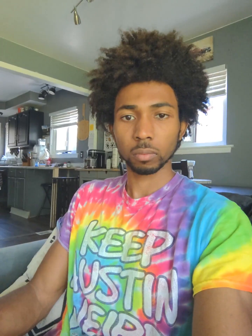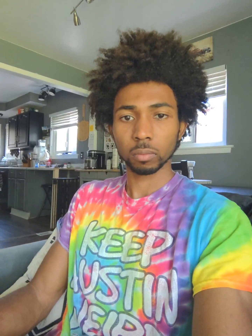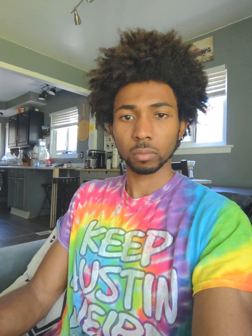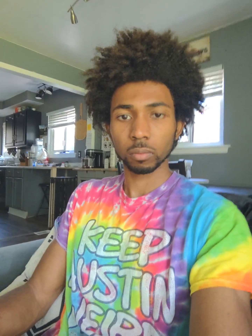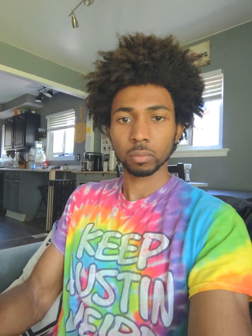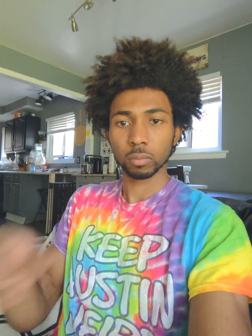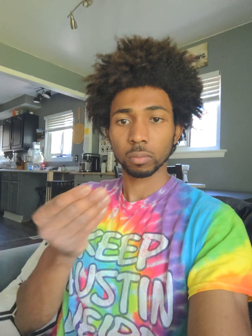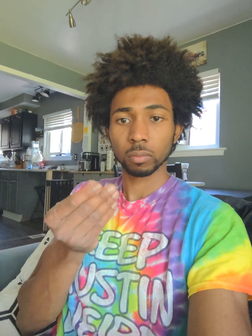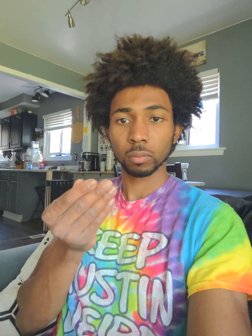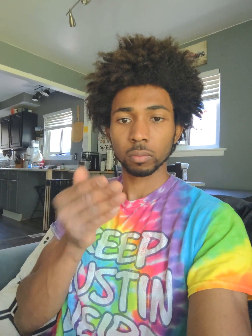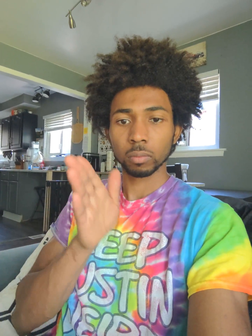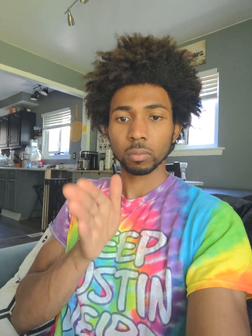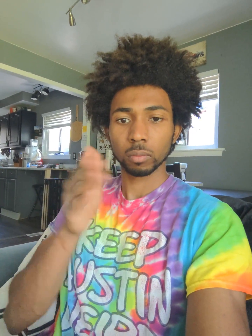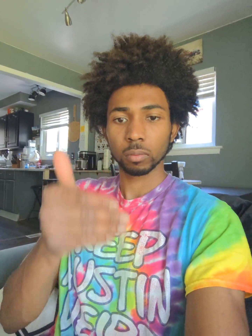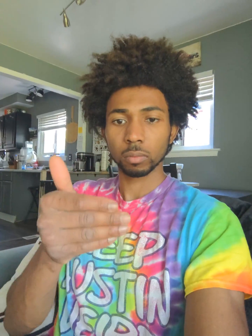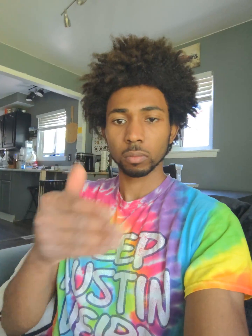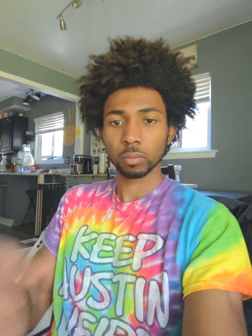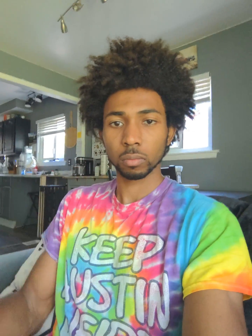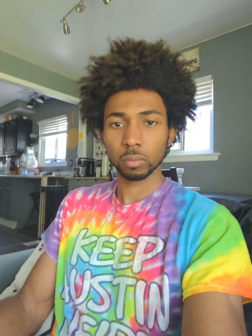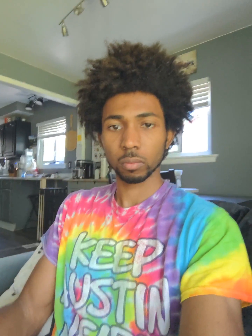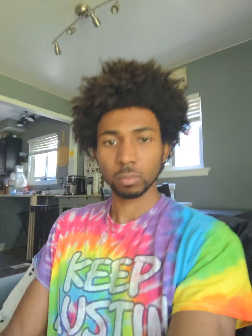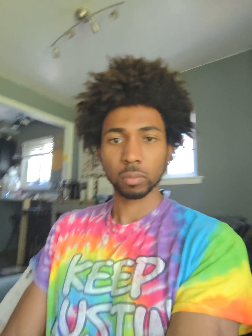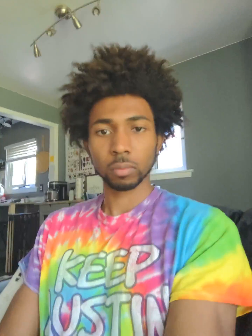sandbox